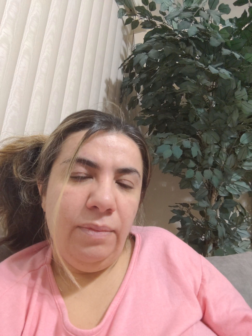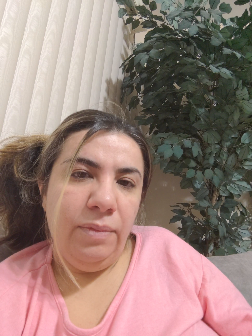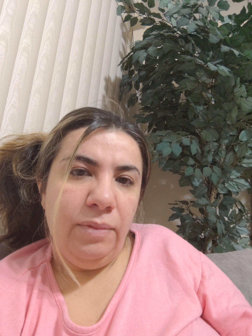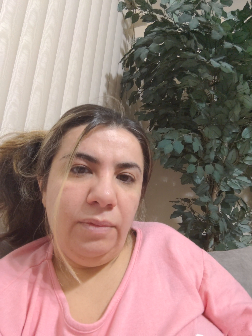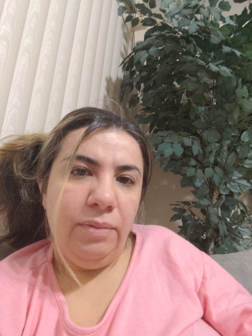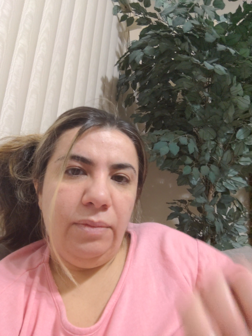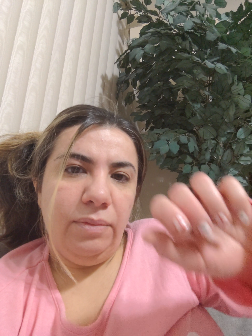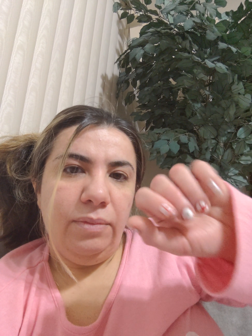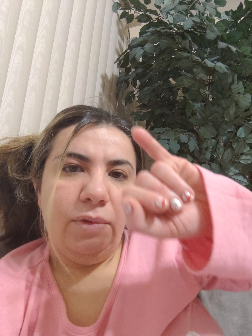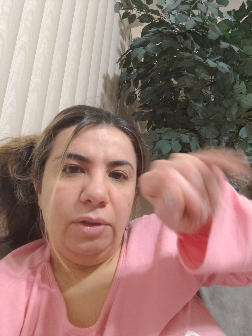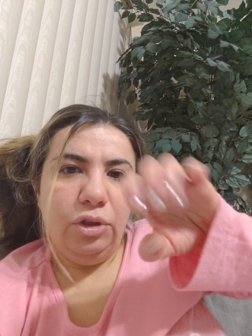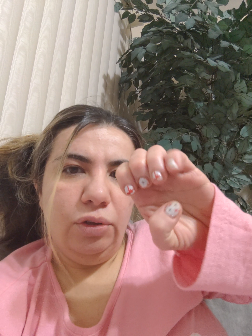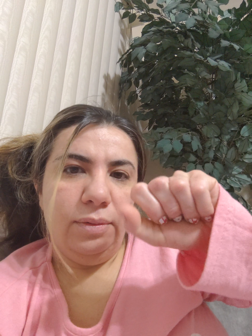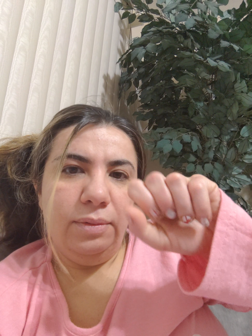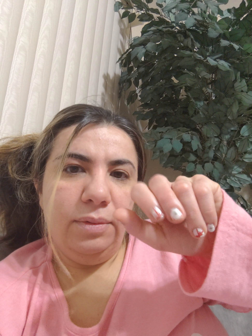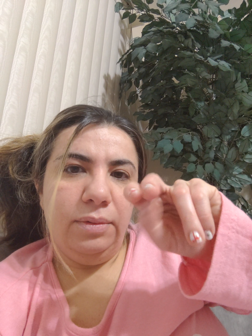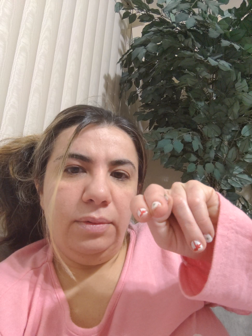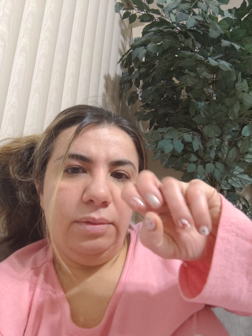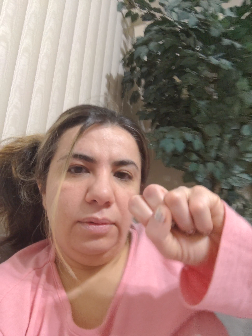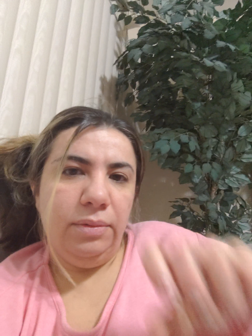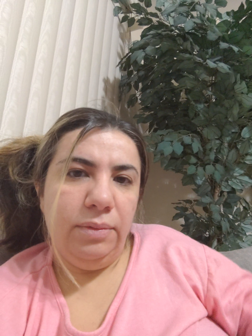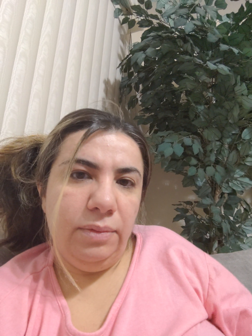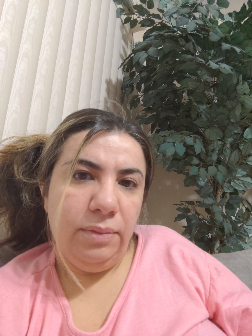jeans